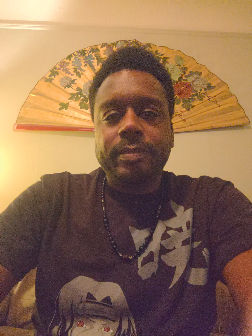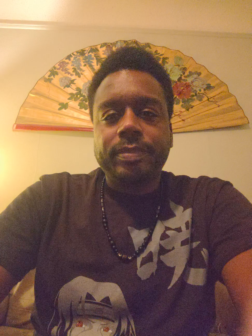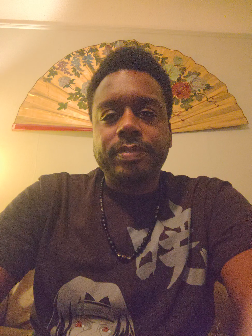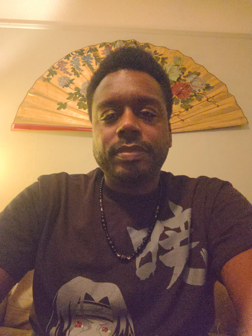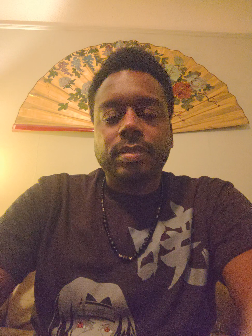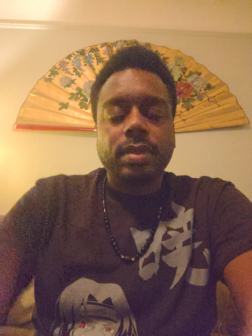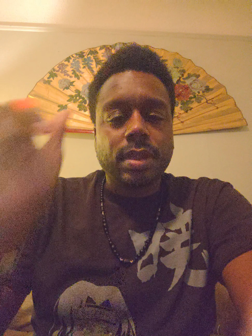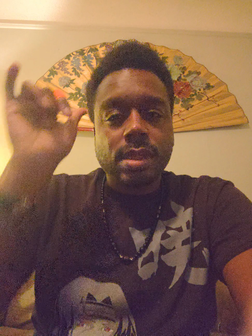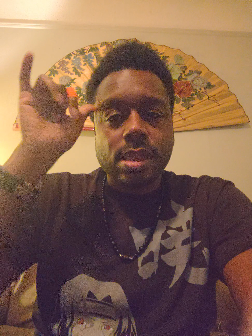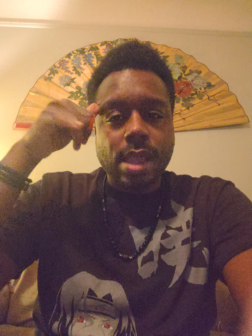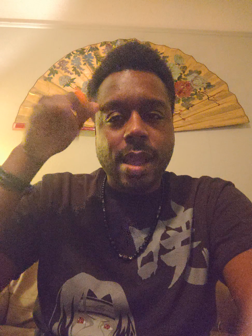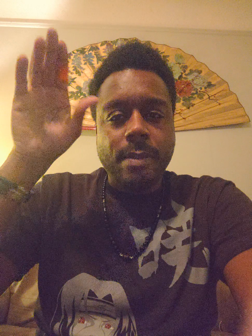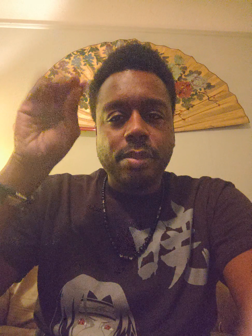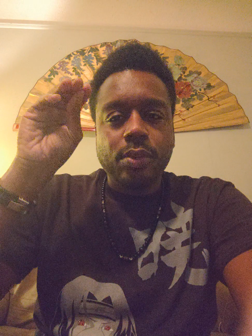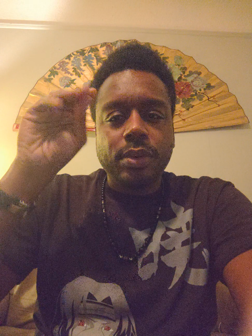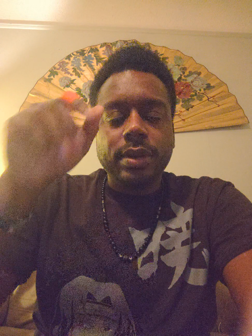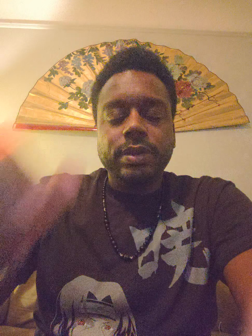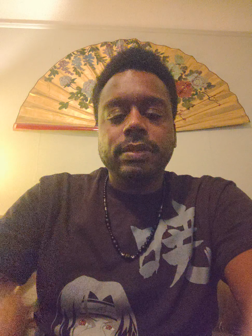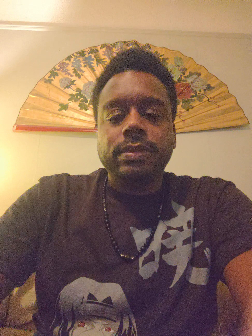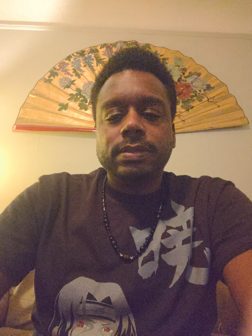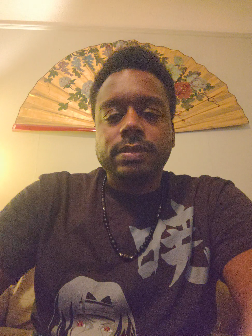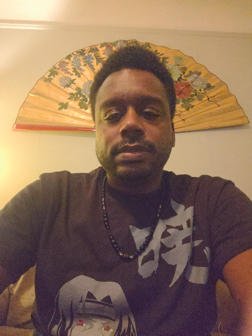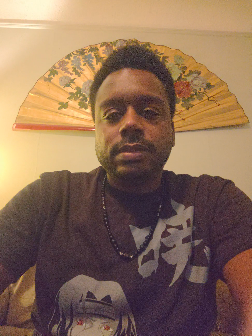cowboy